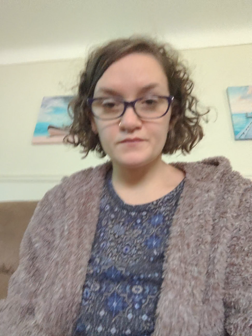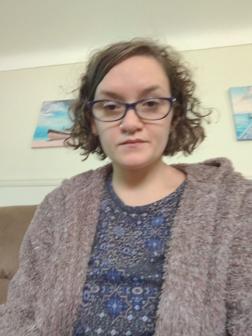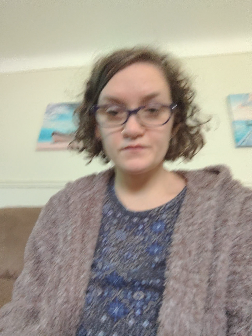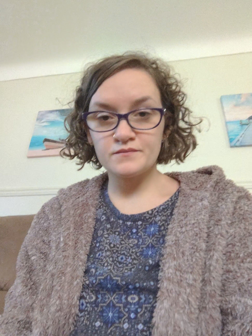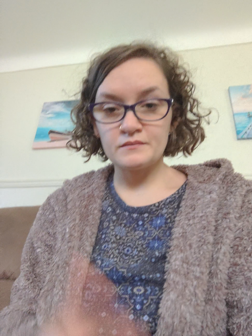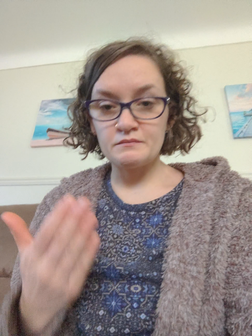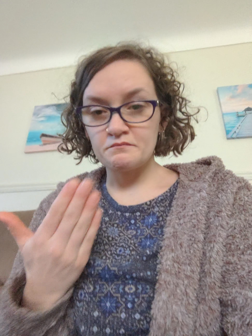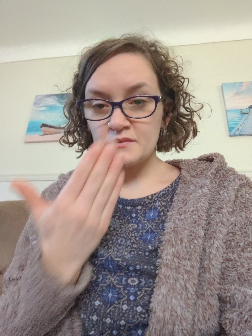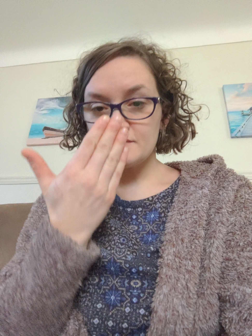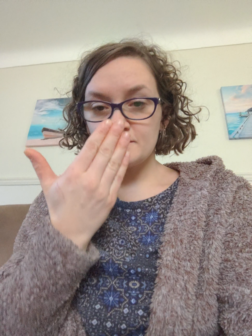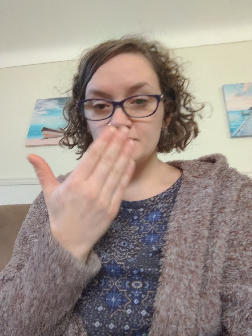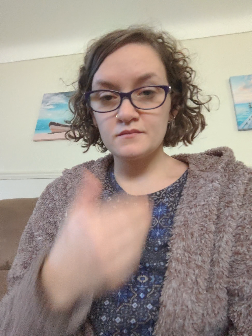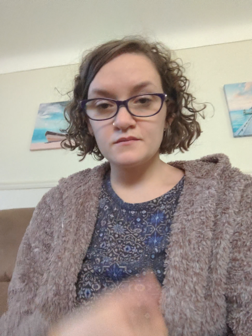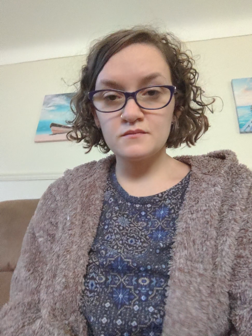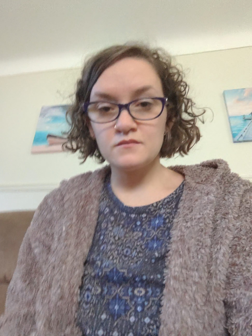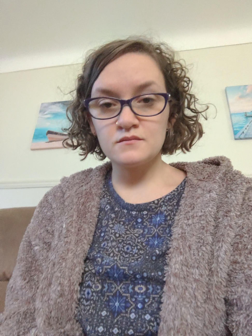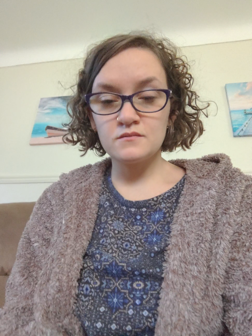mitten